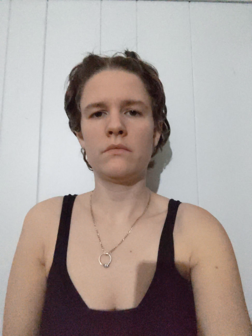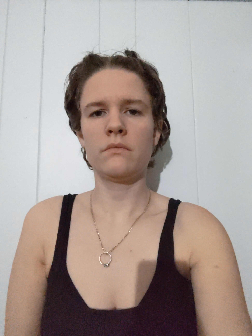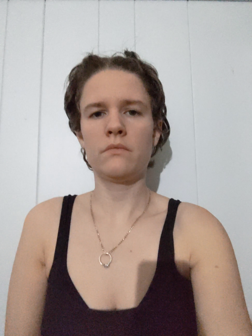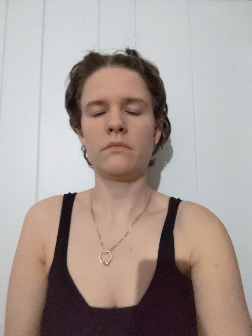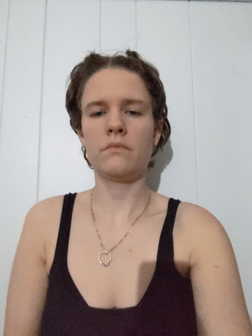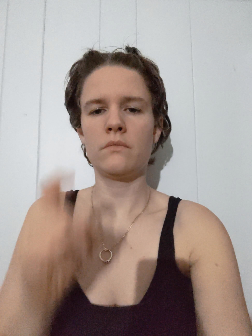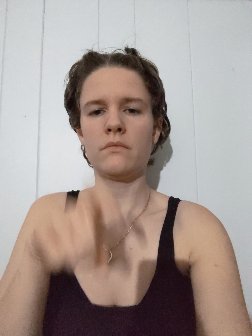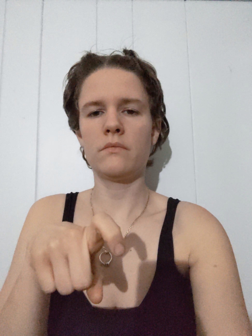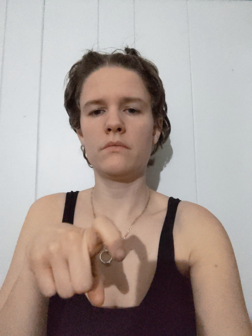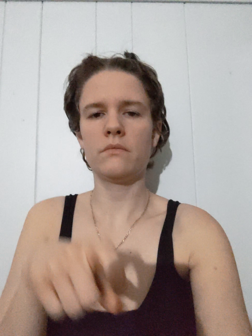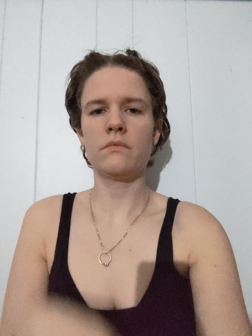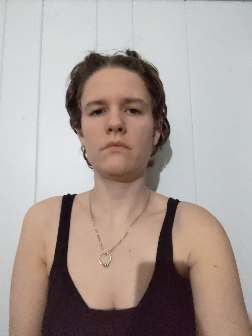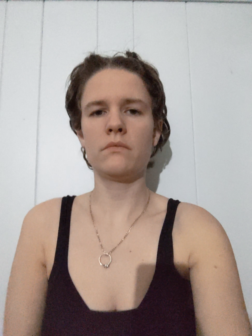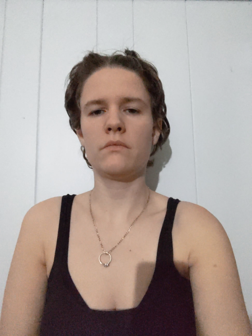time